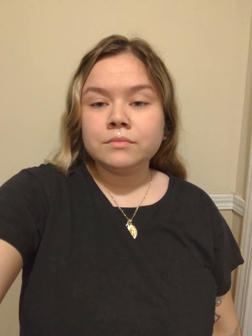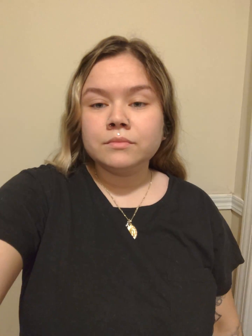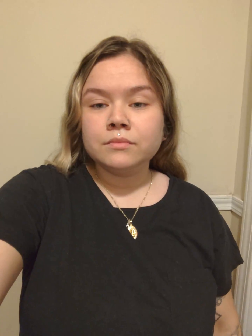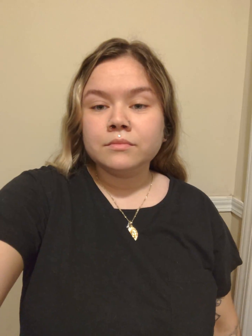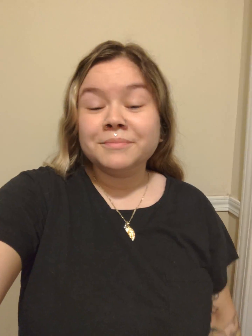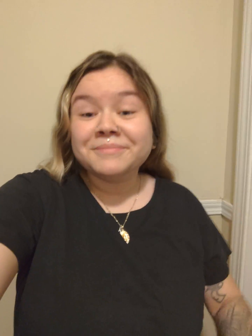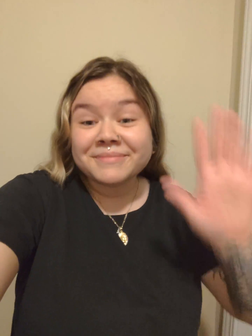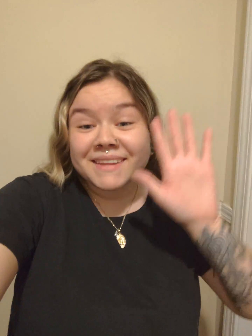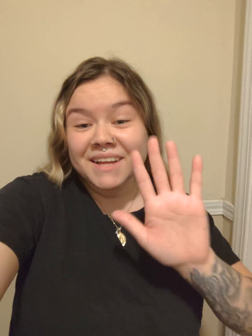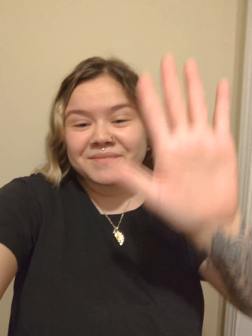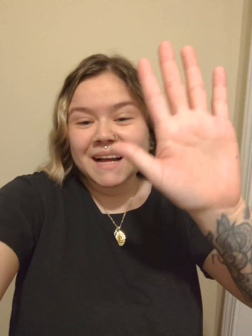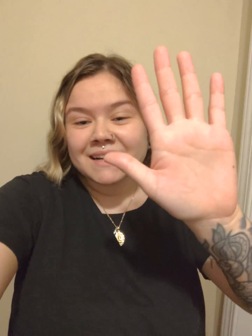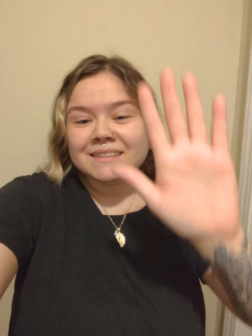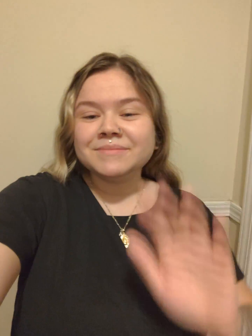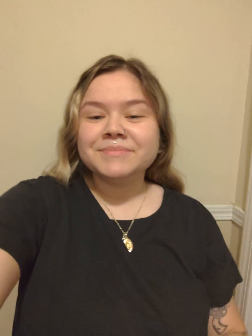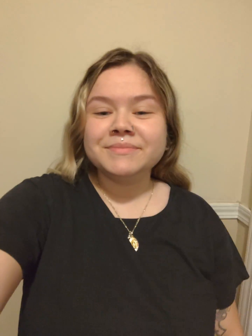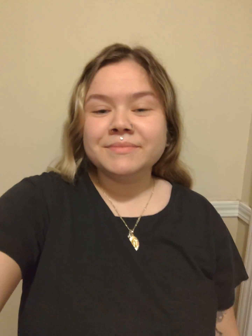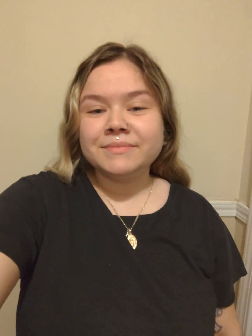give me five